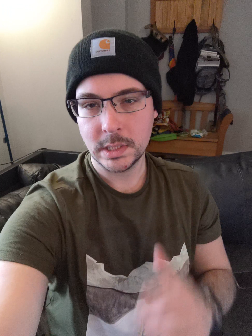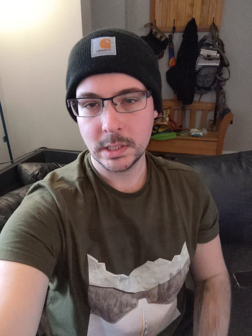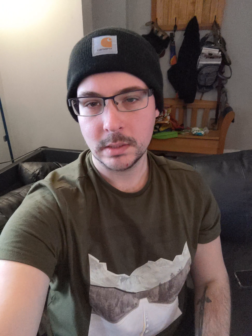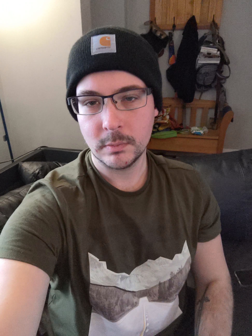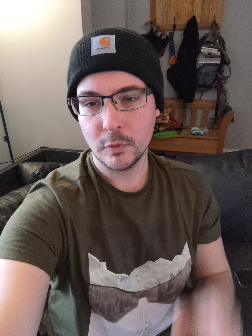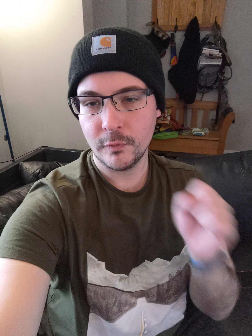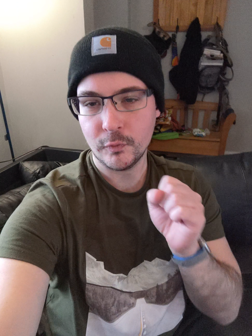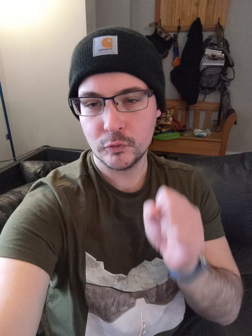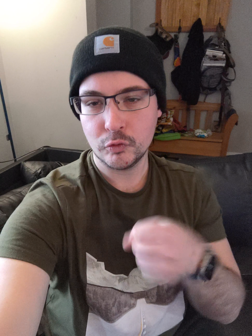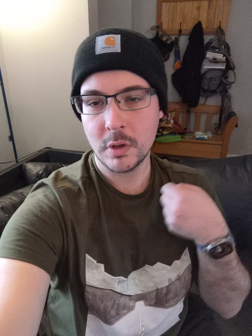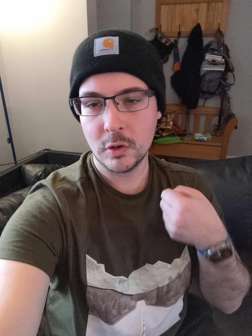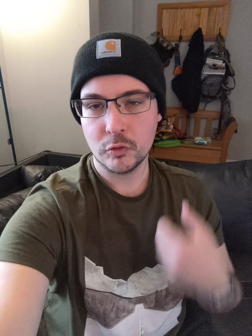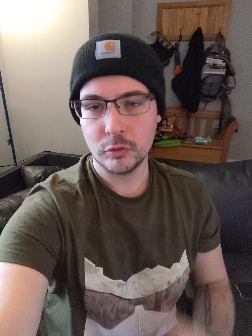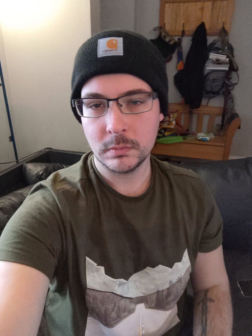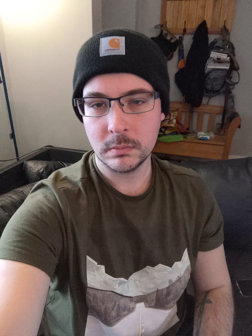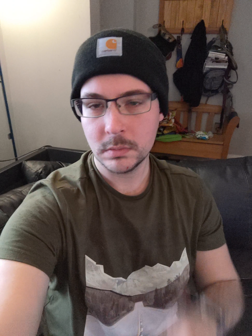refrigerator